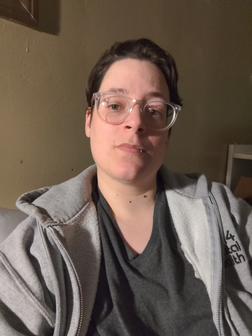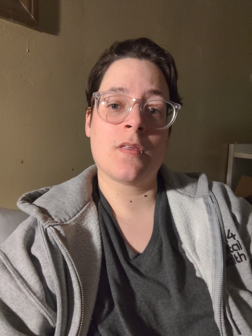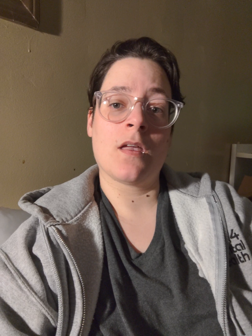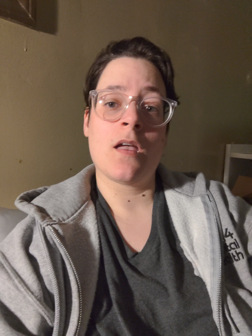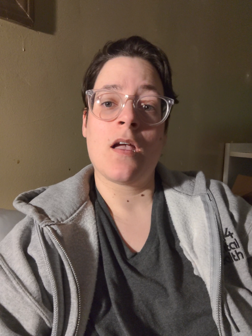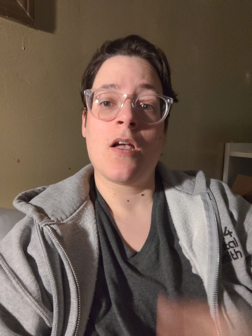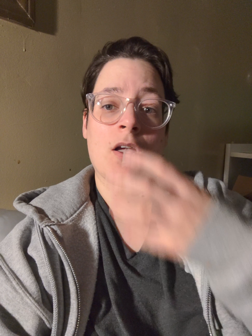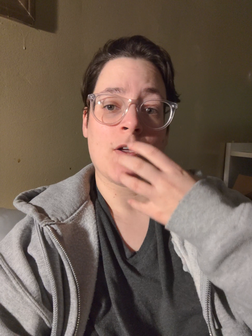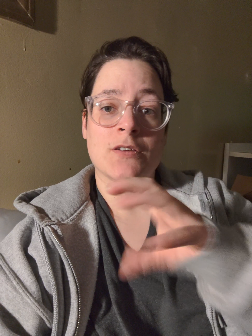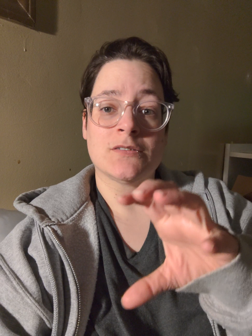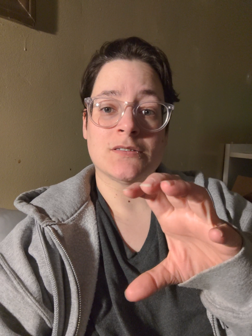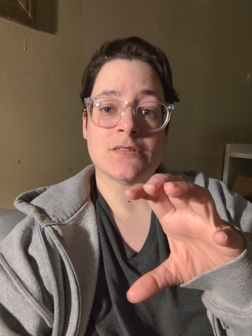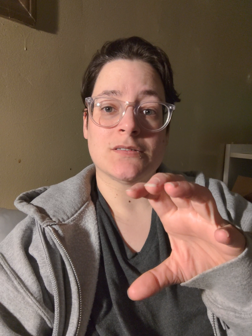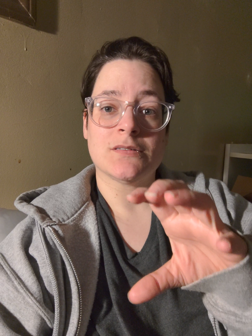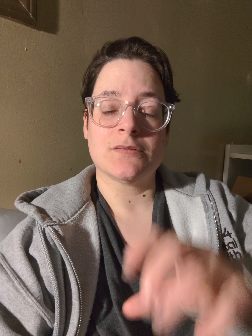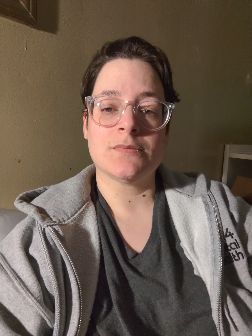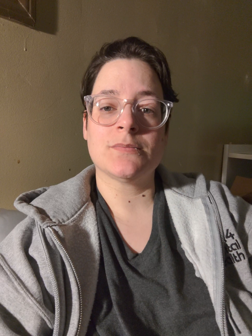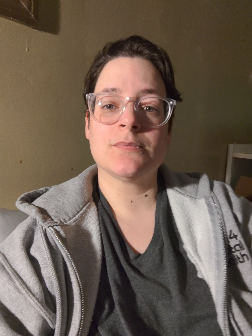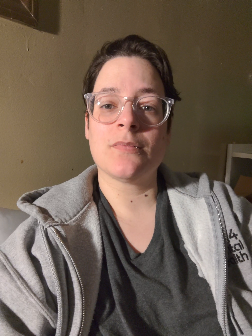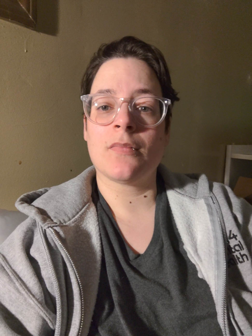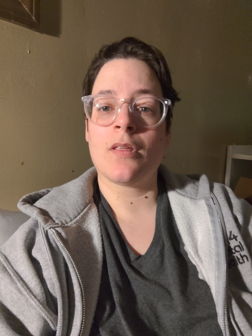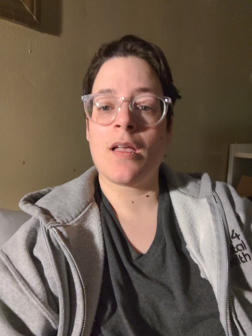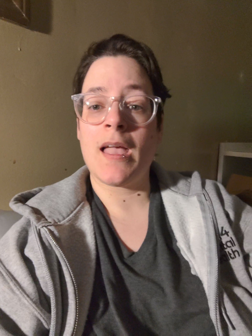hot